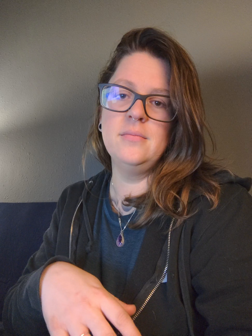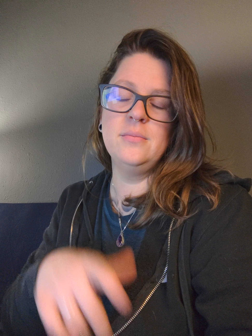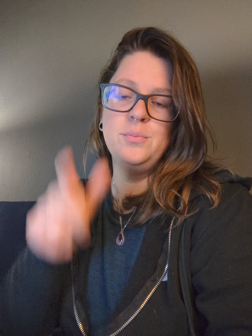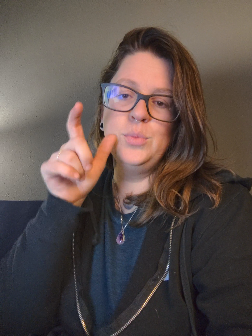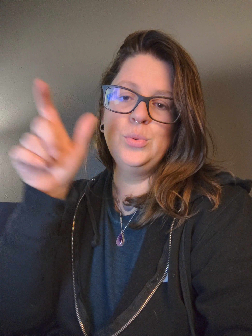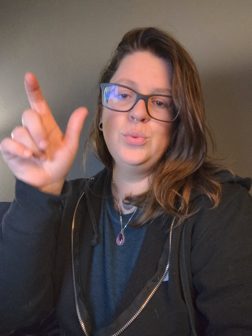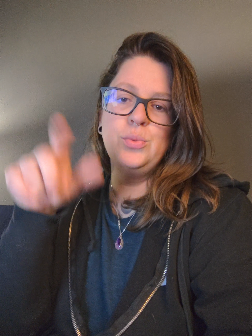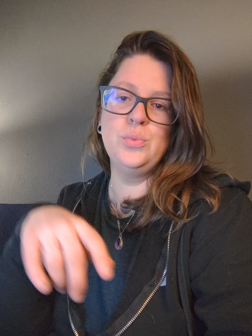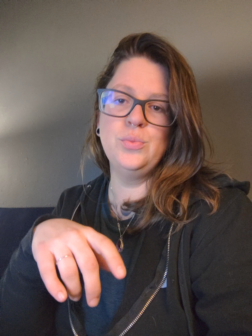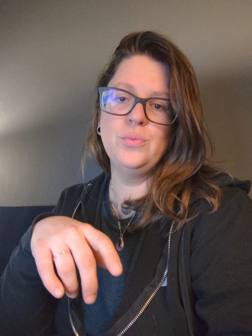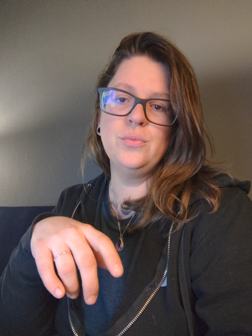moon